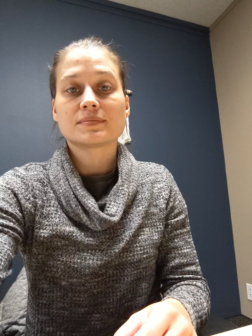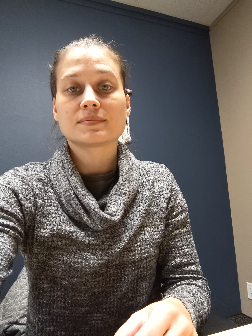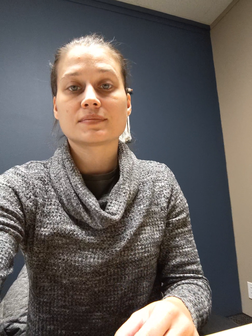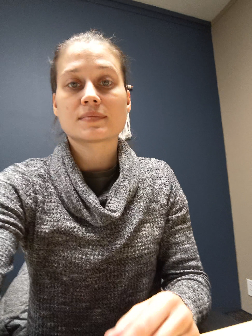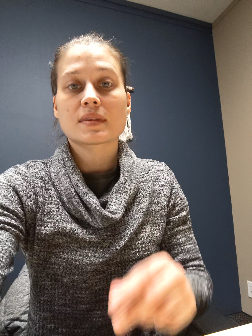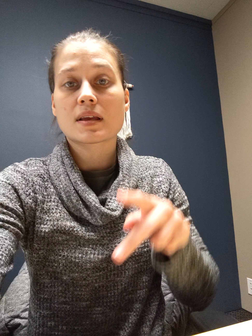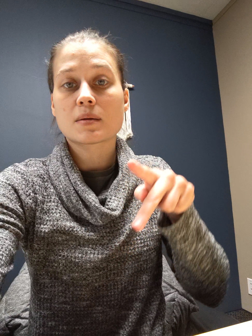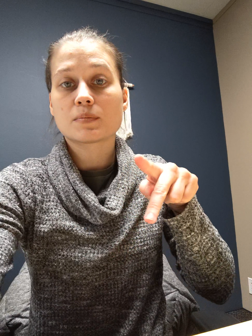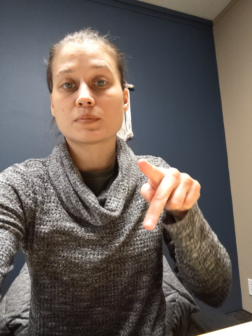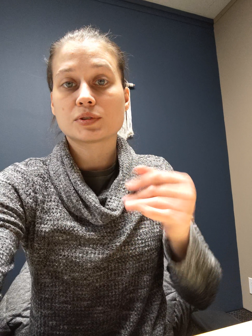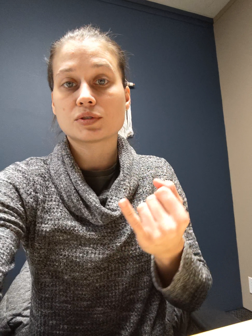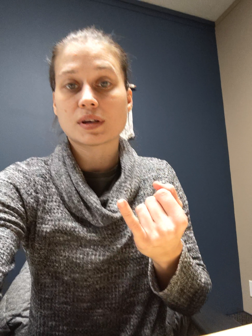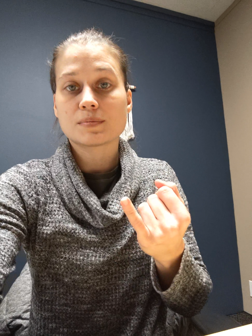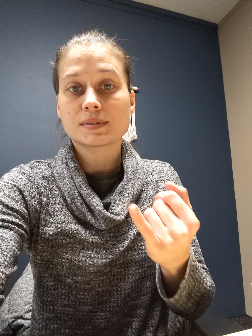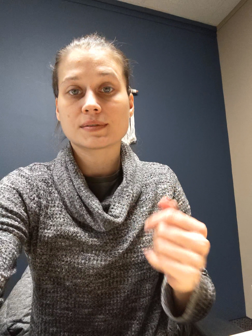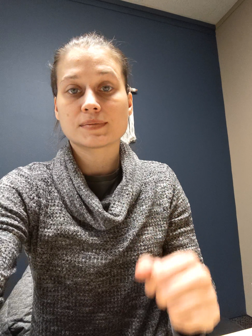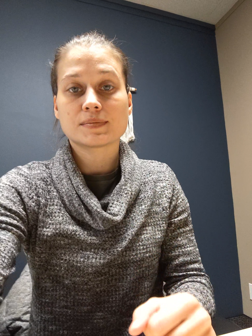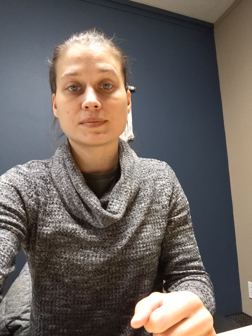pajamas